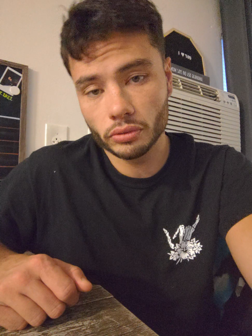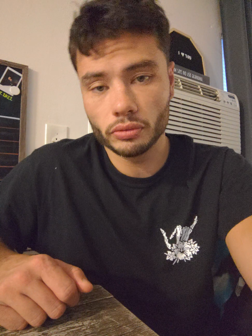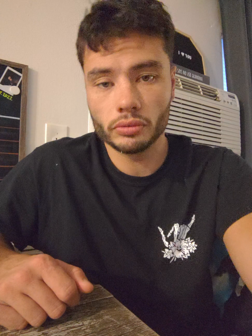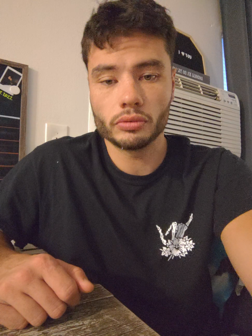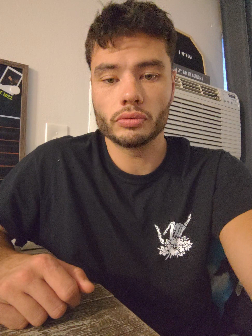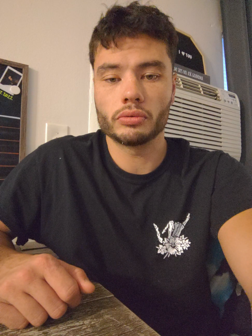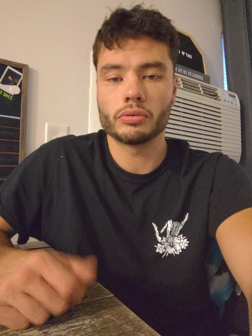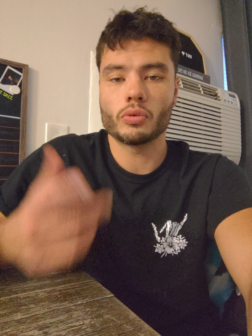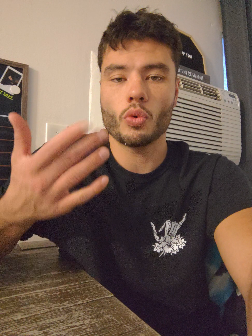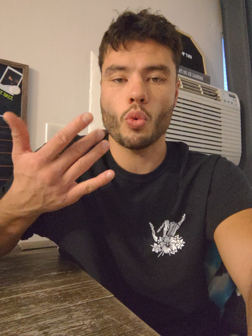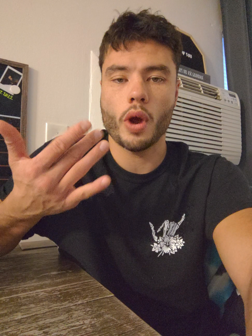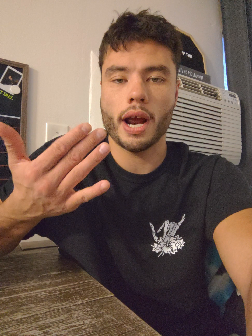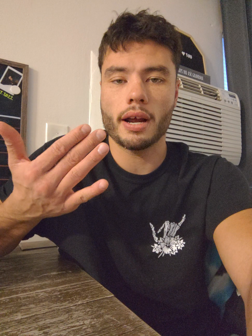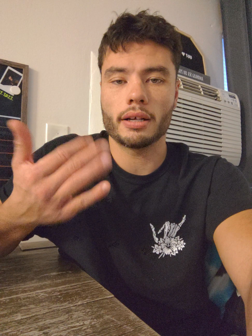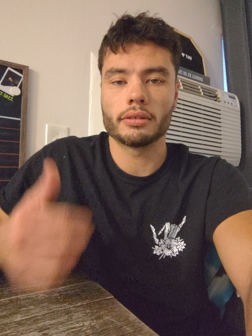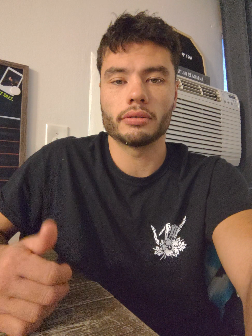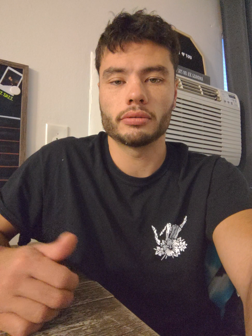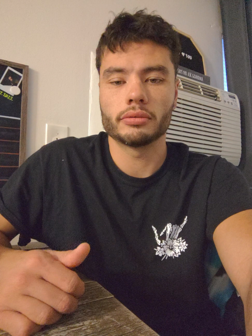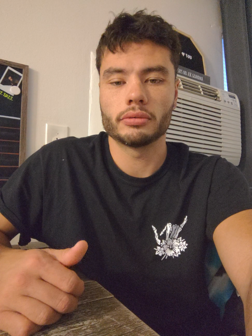wait